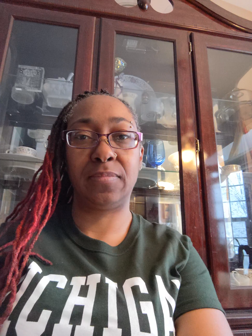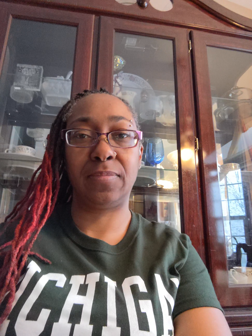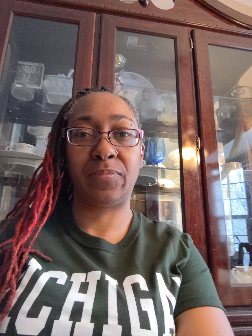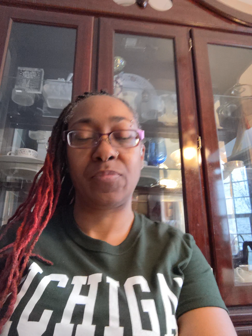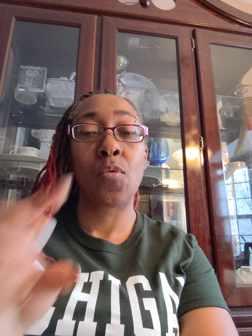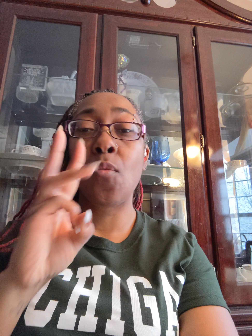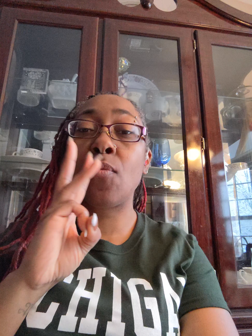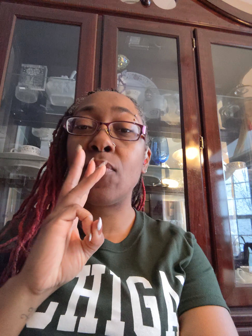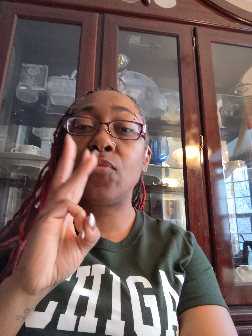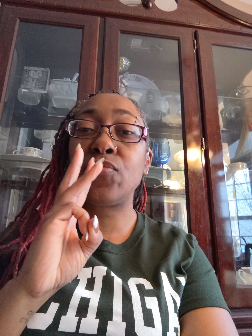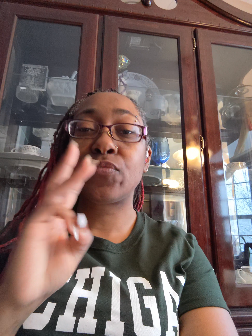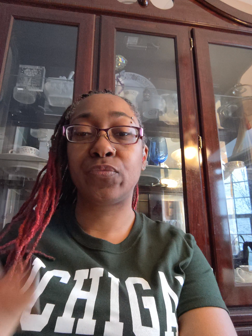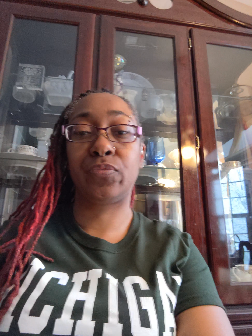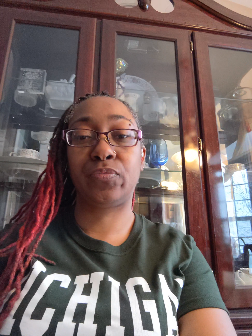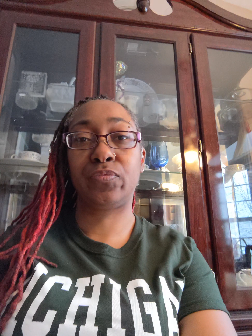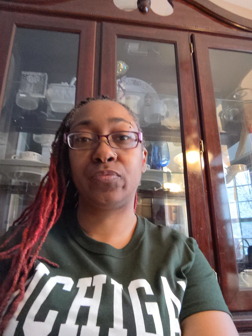water